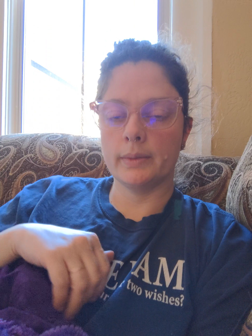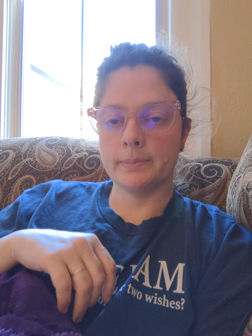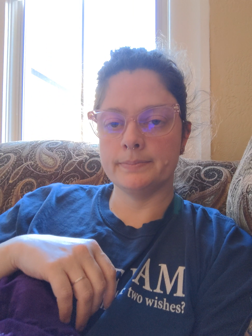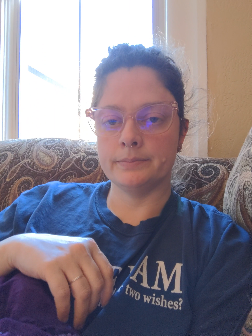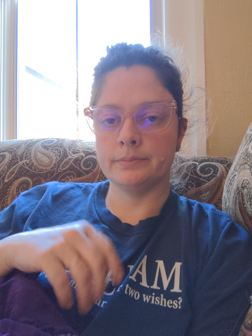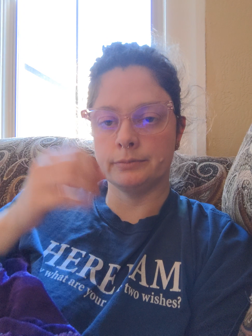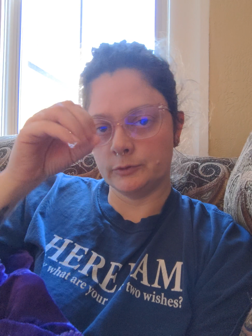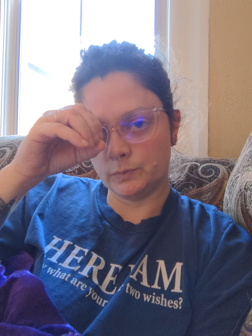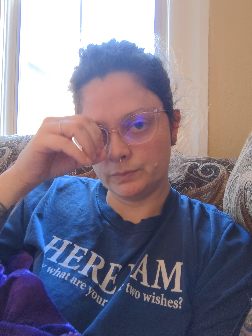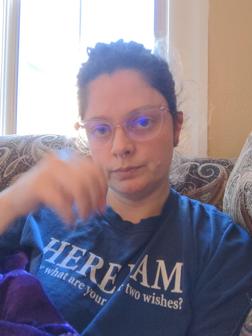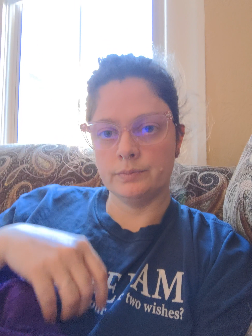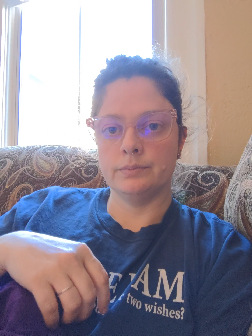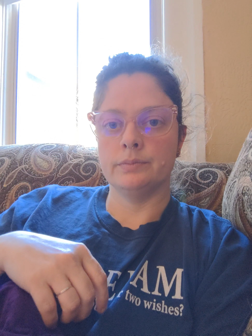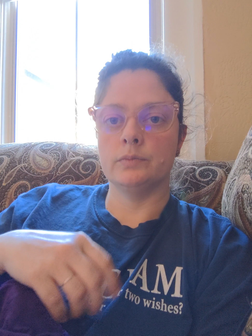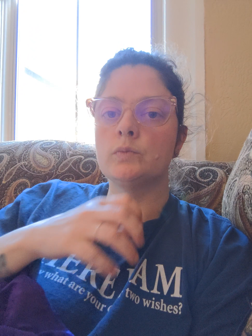owl